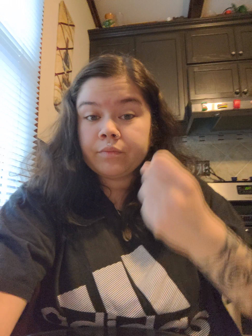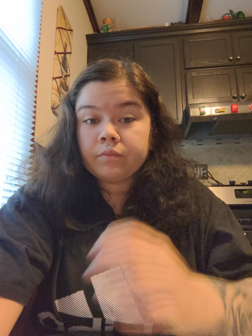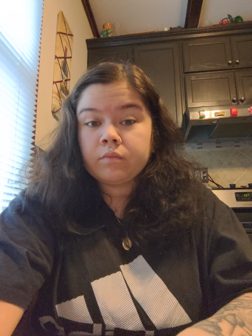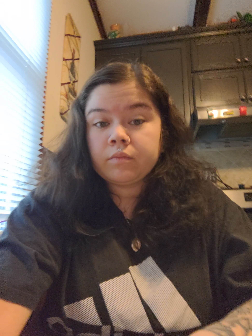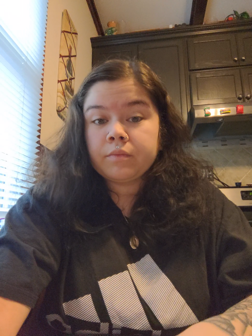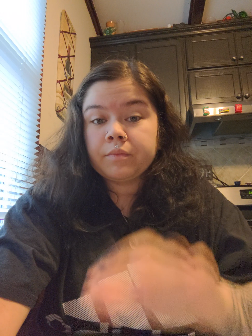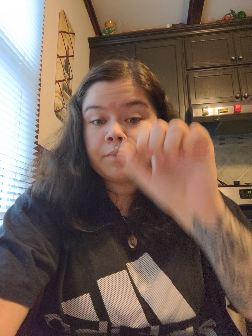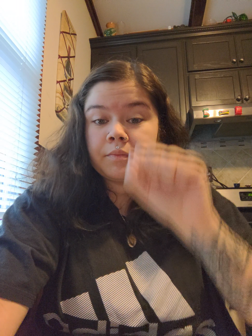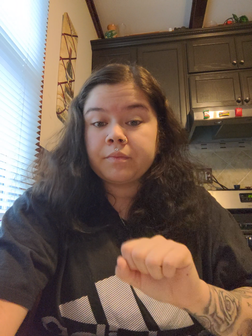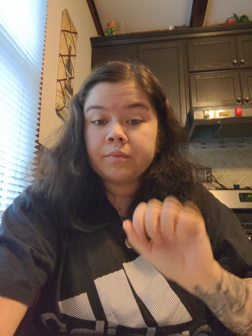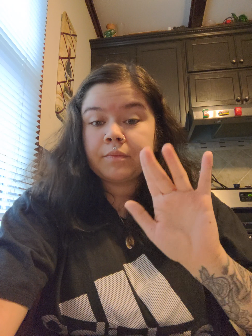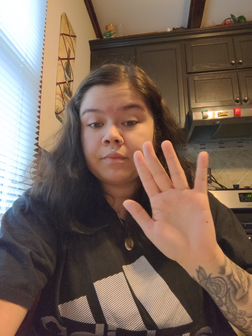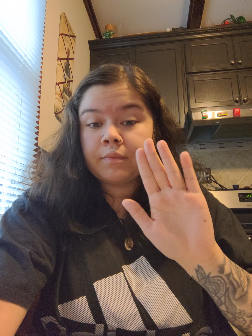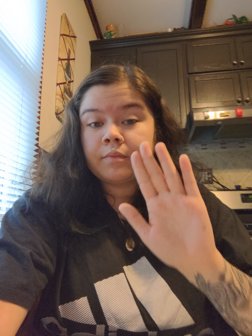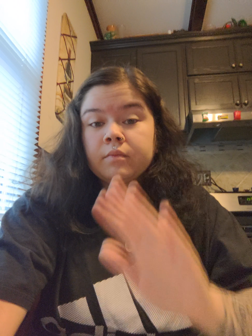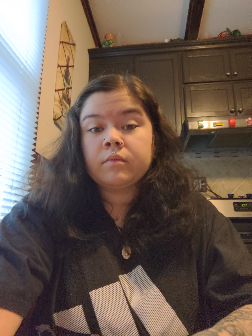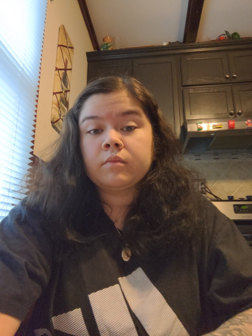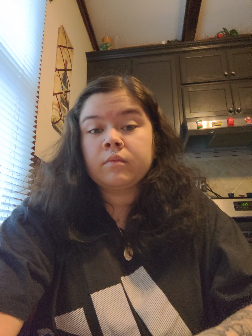mitten